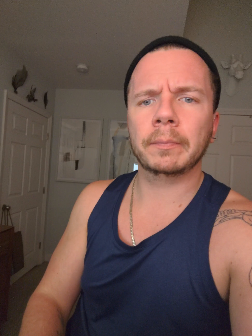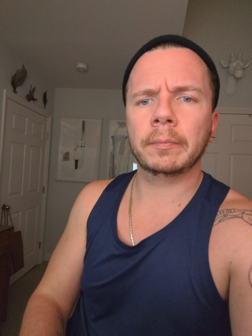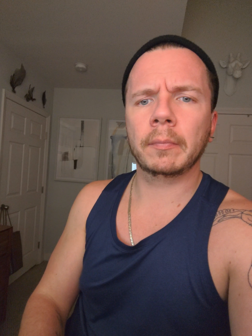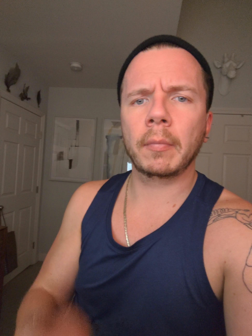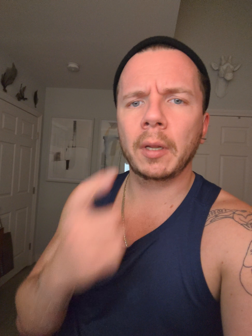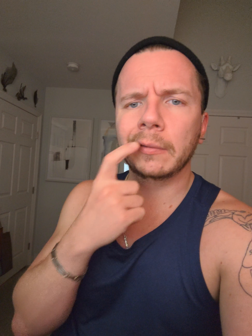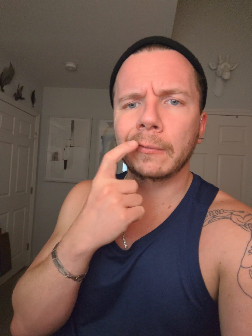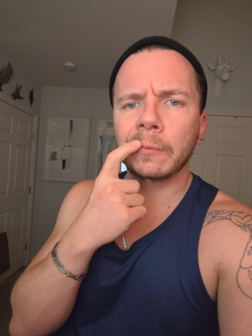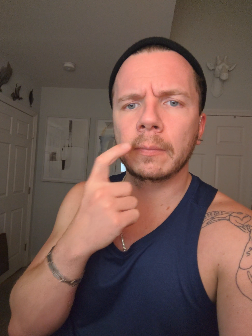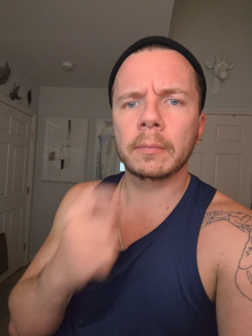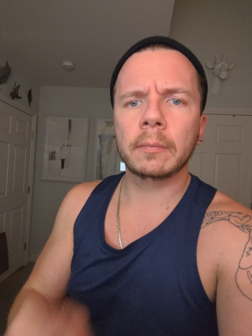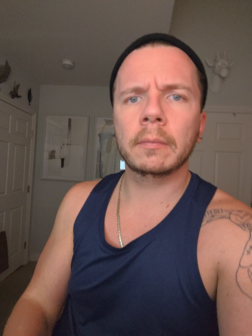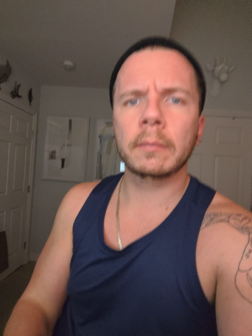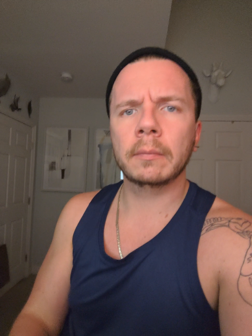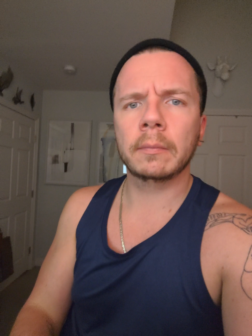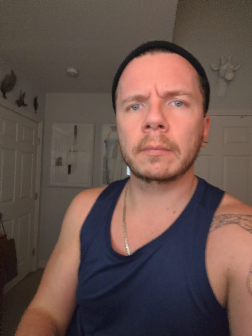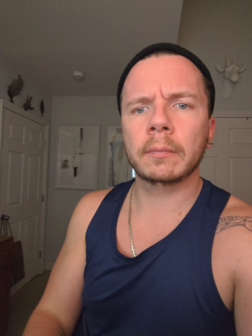tooth